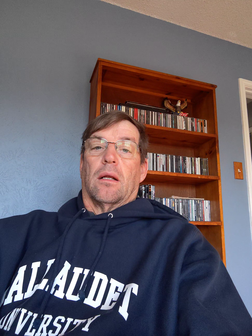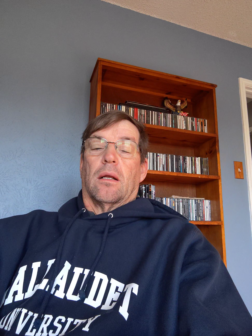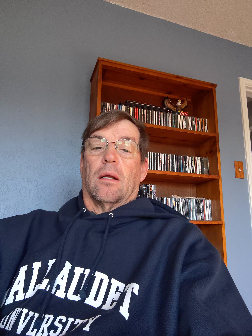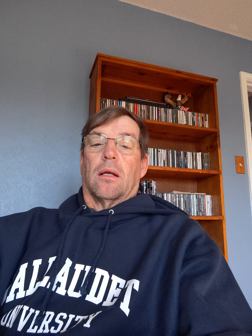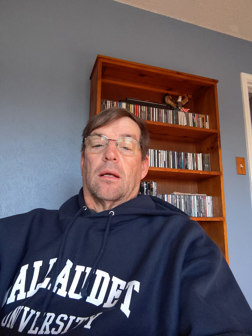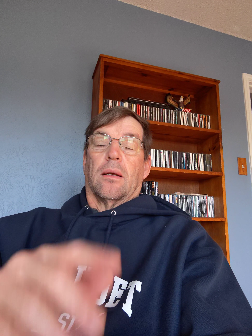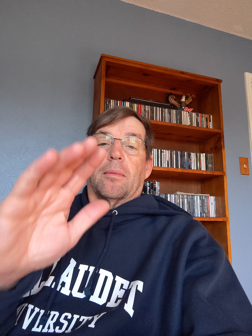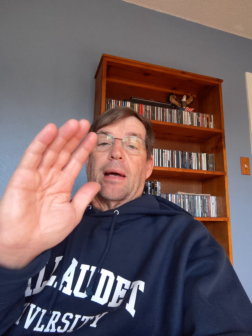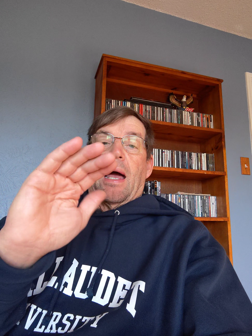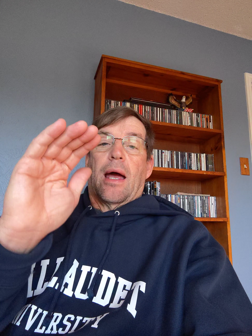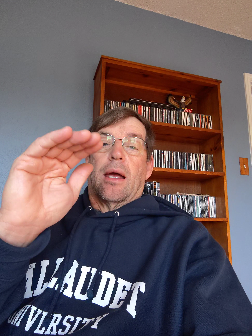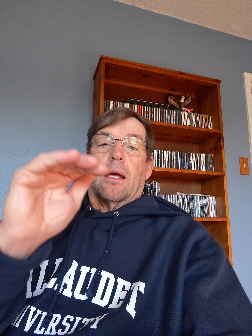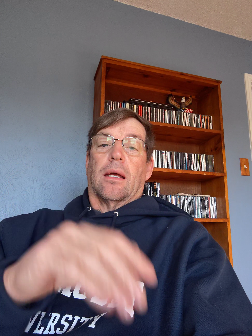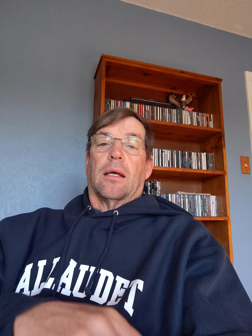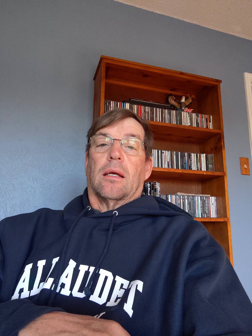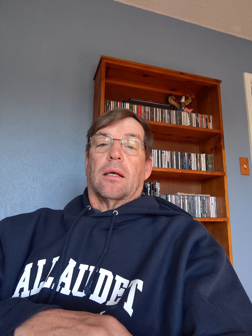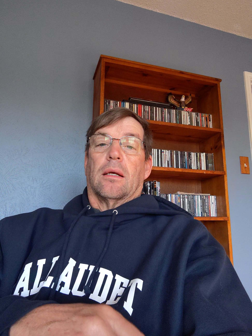bye